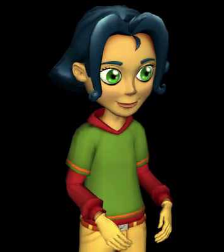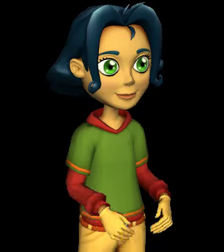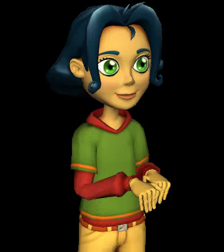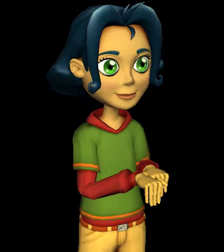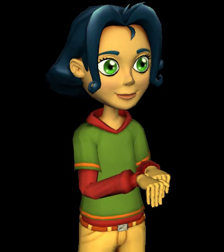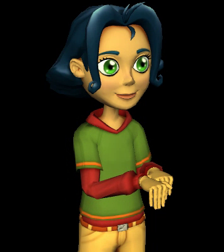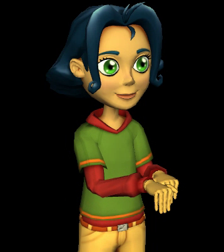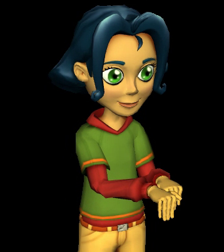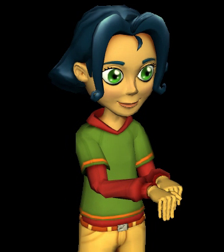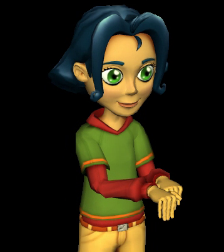مواصلة